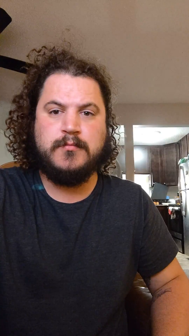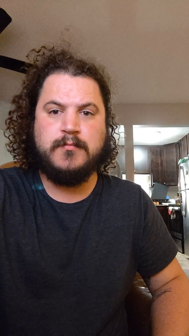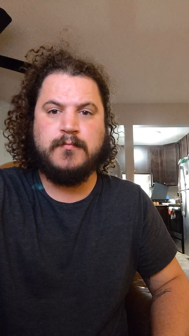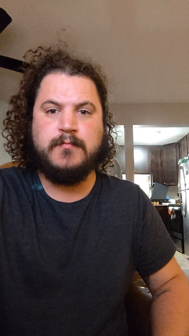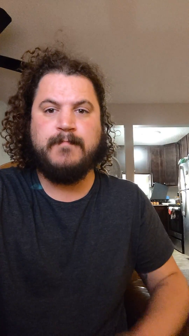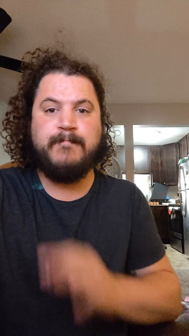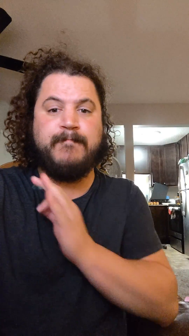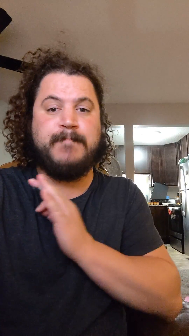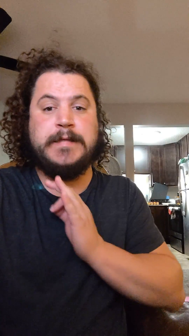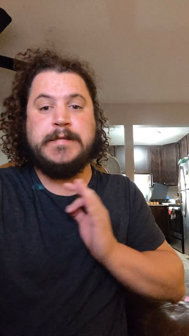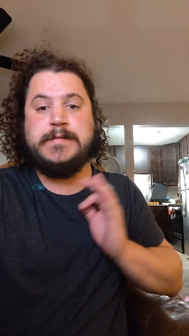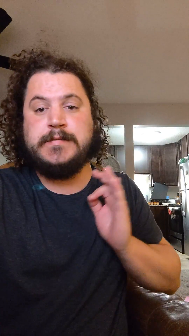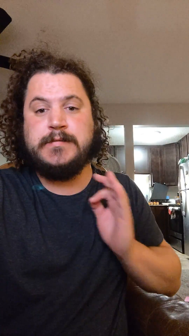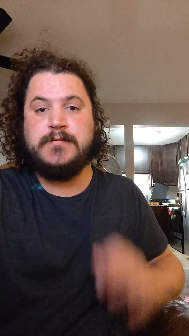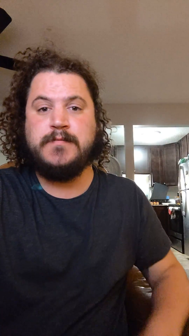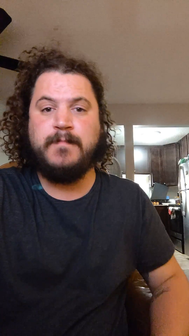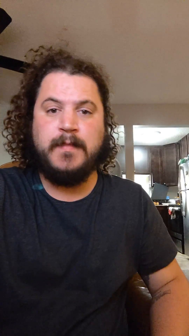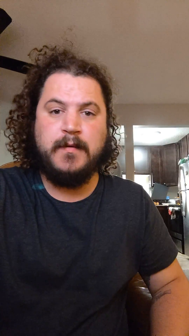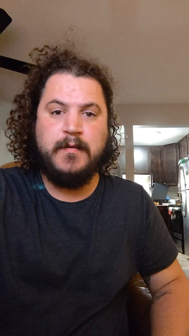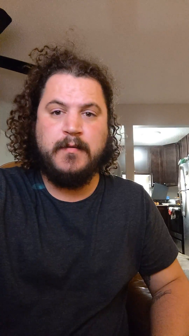beads